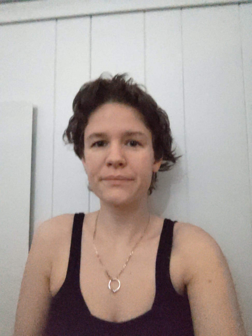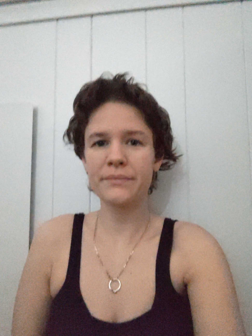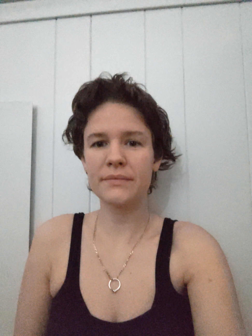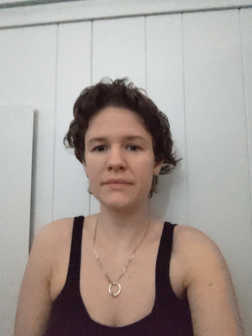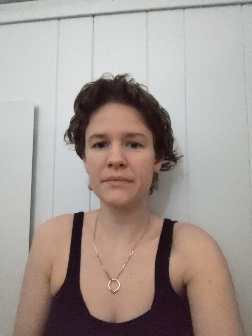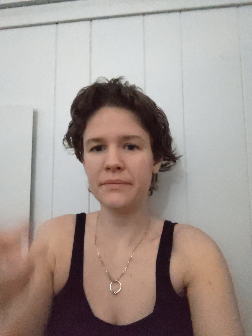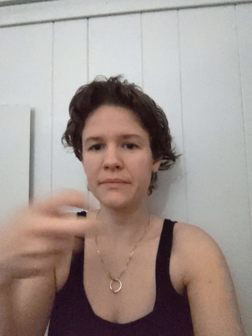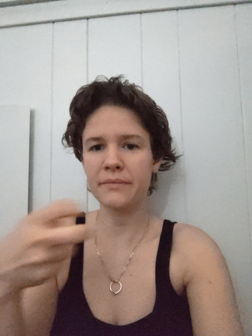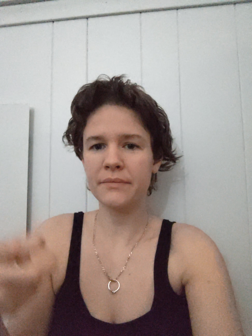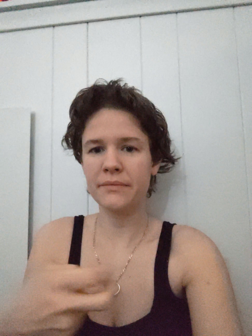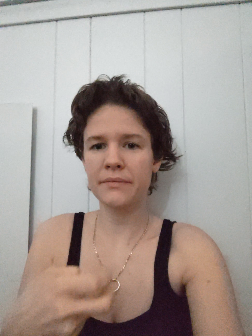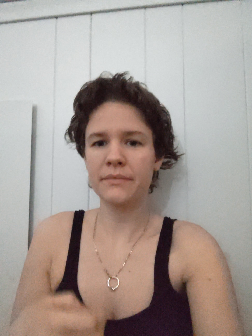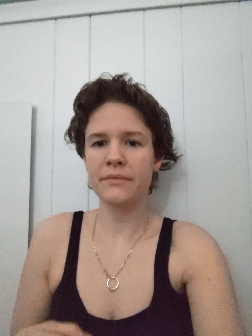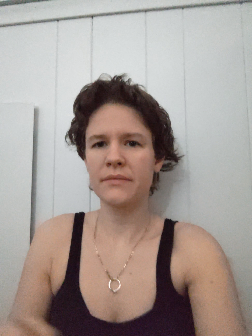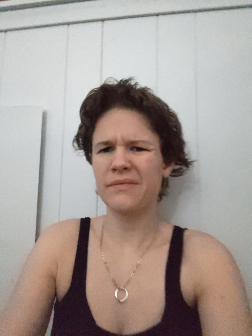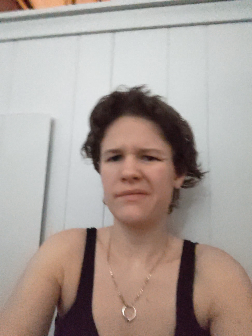puzzle